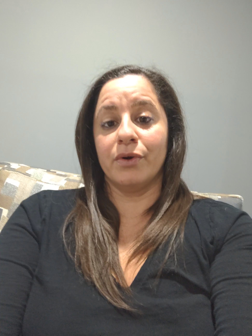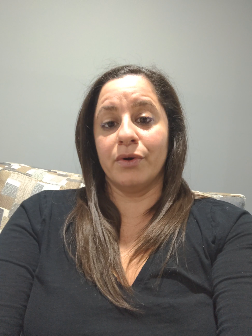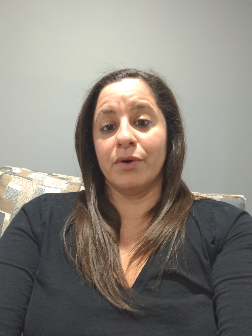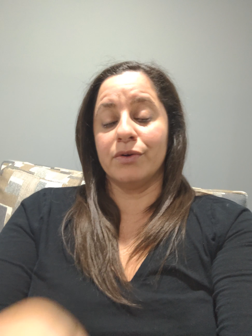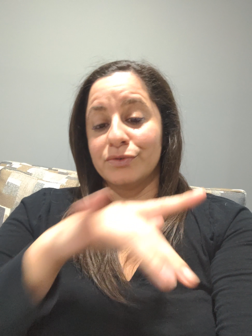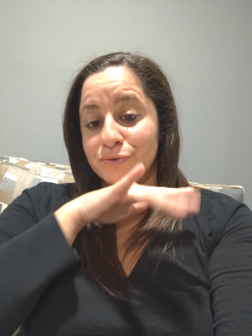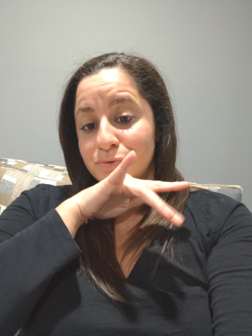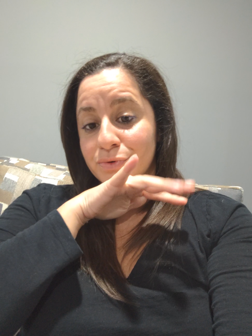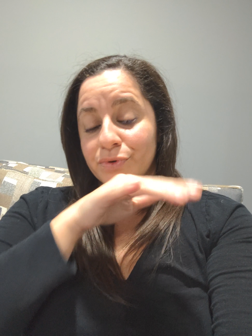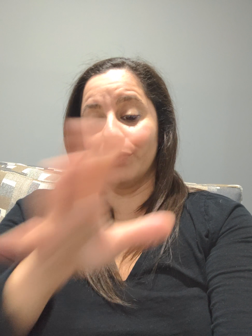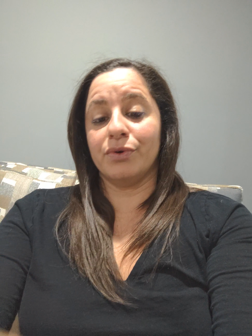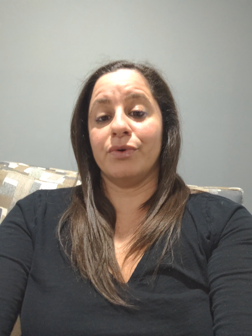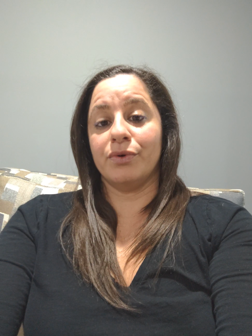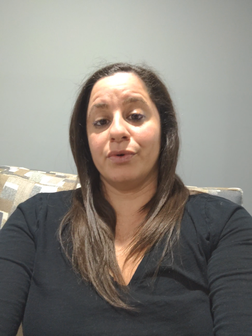dirty